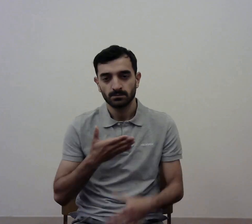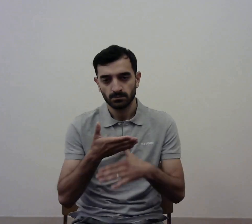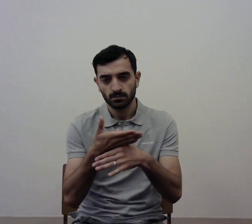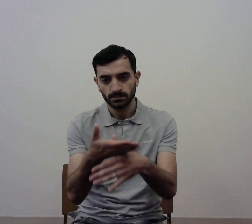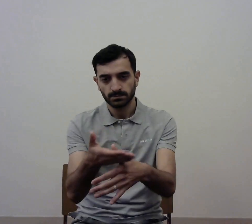kömək